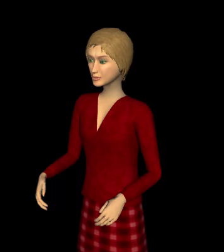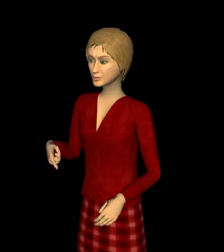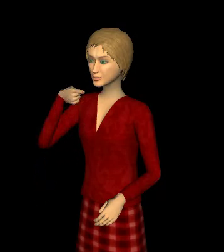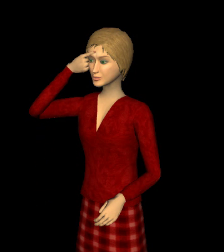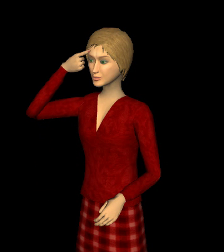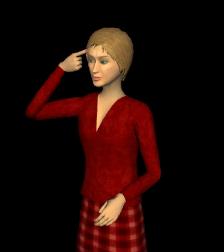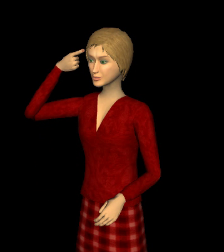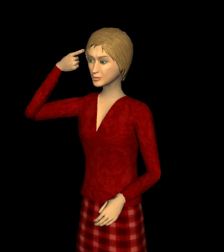ذكي